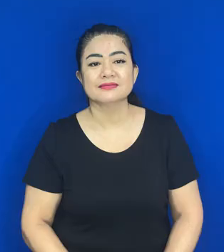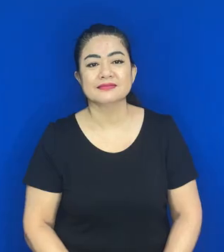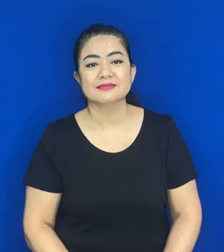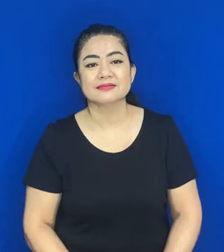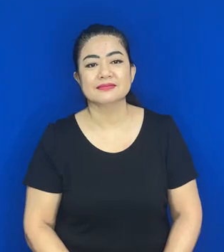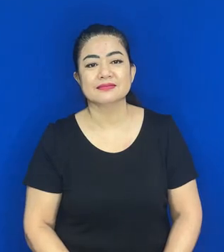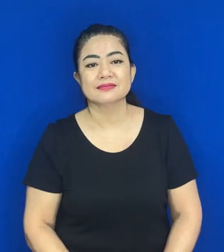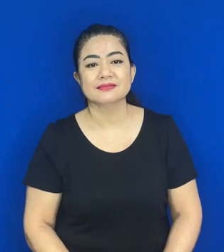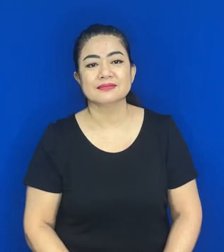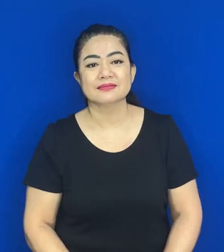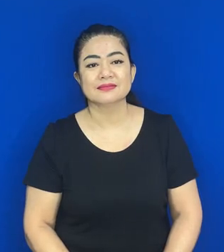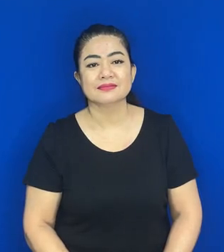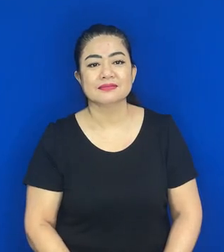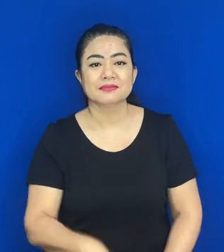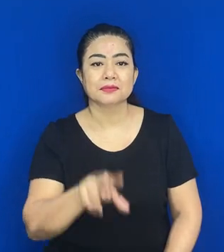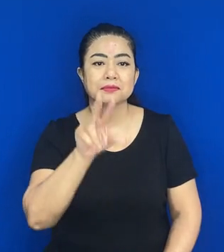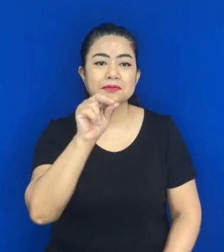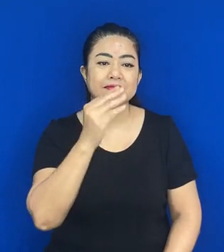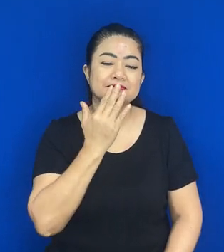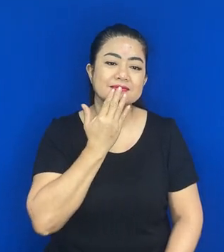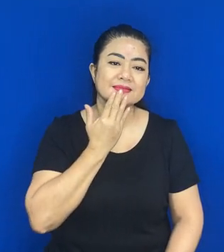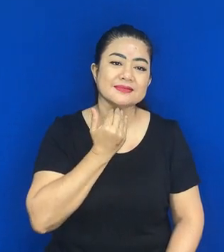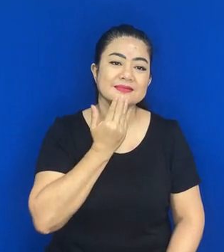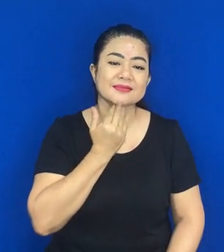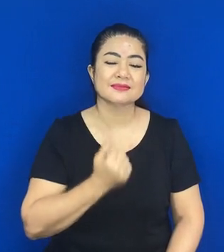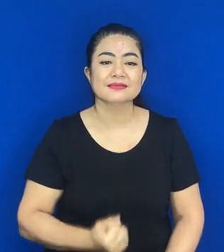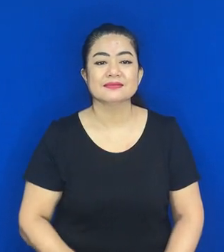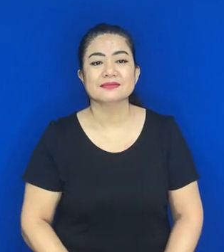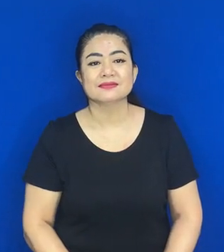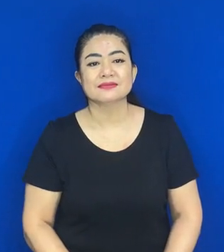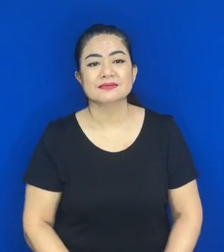no sugar